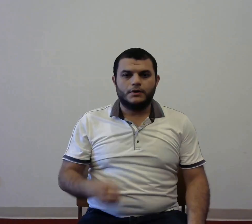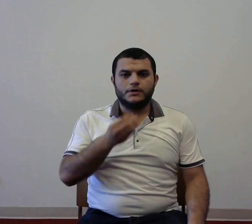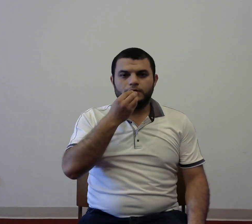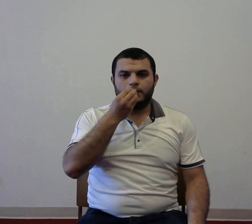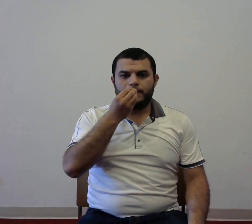yemək